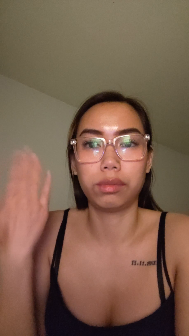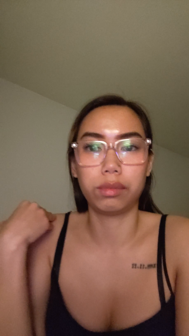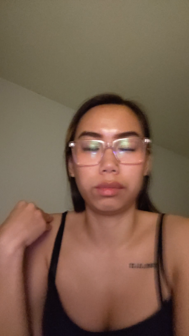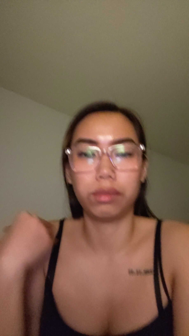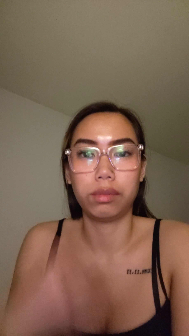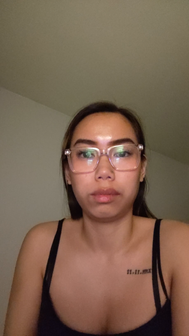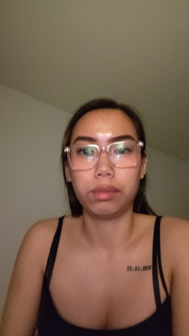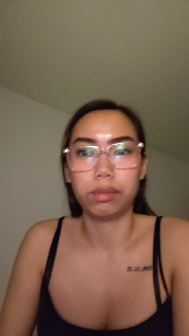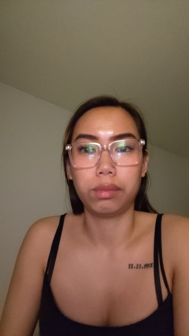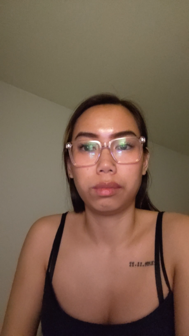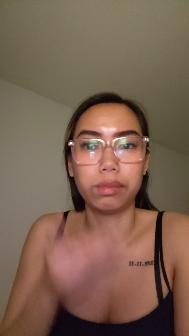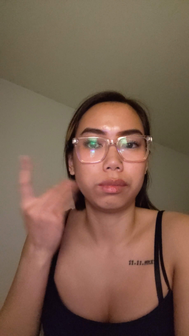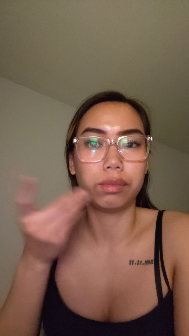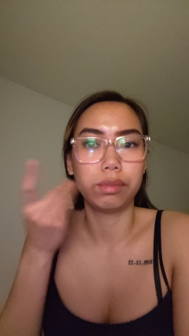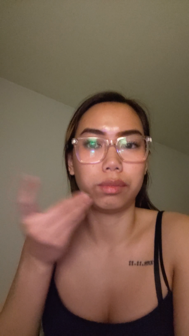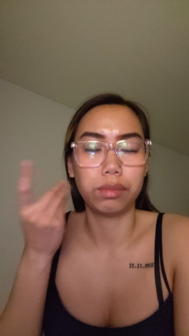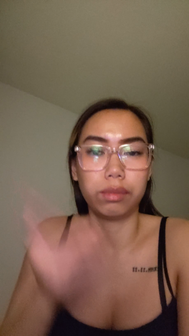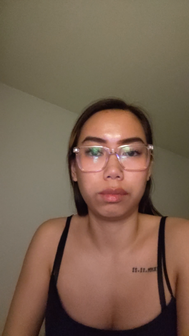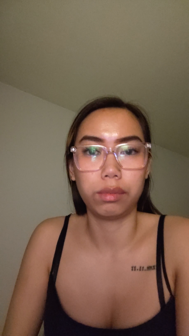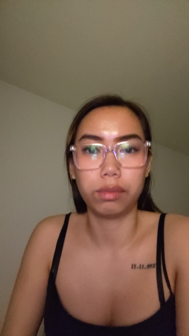dinner